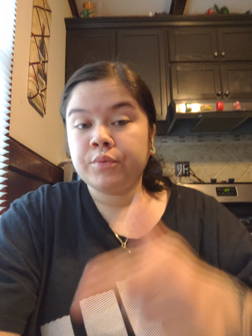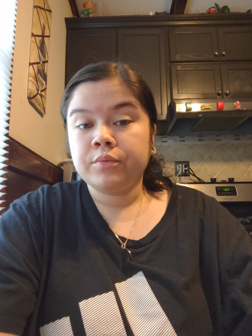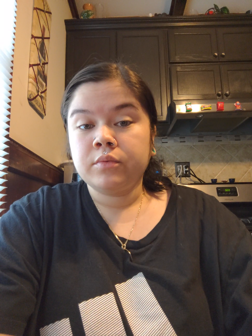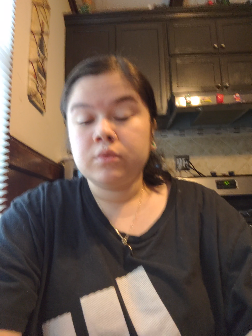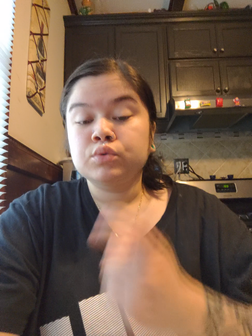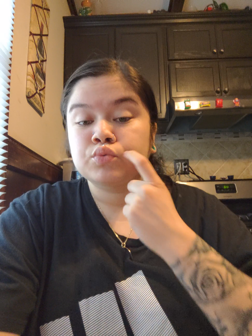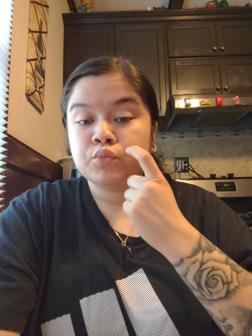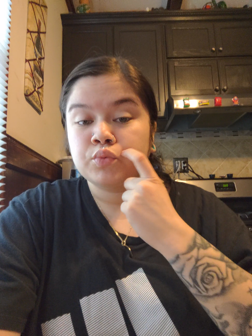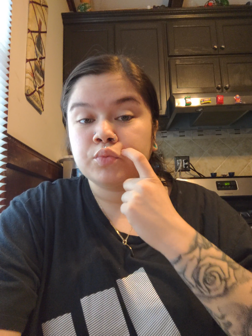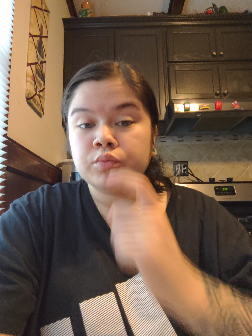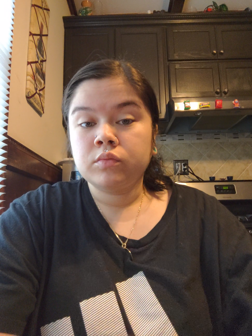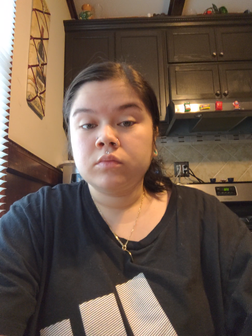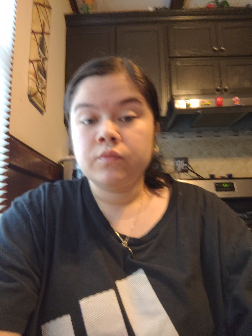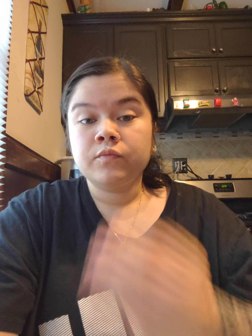tooth